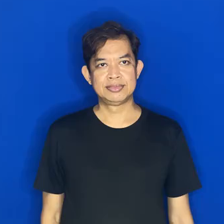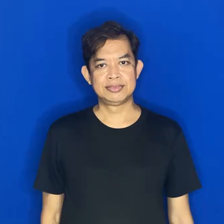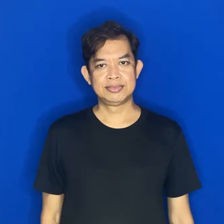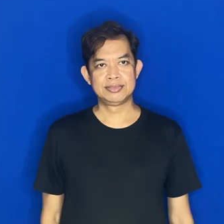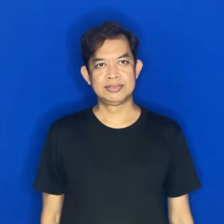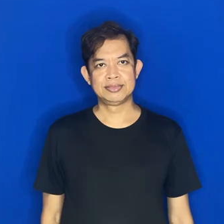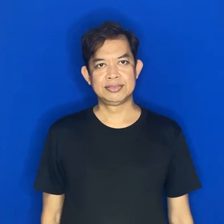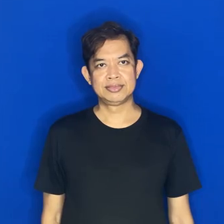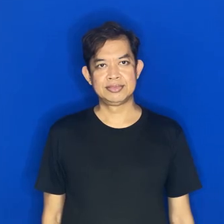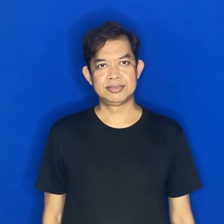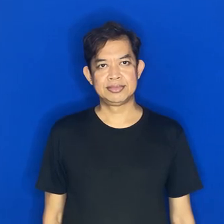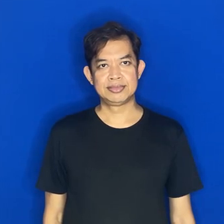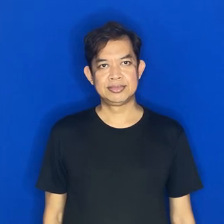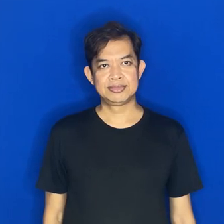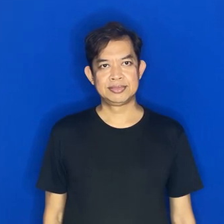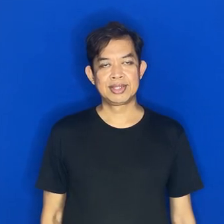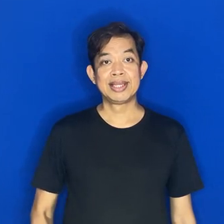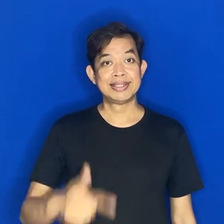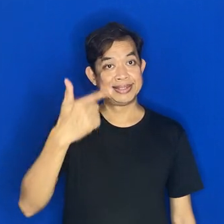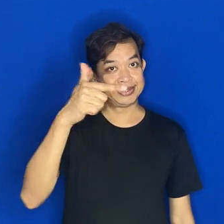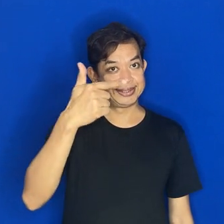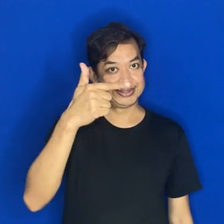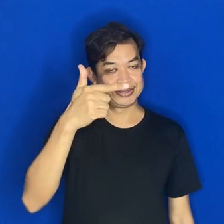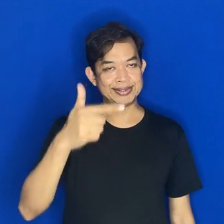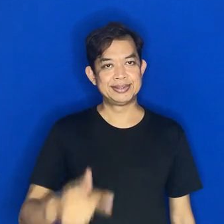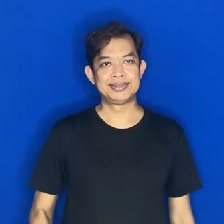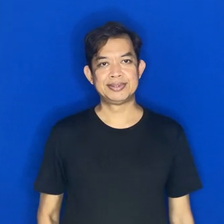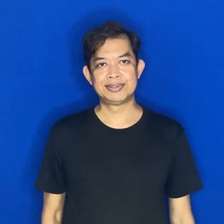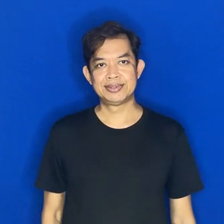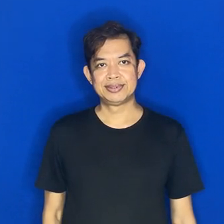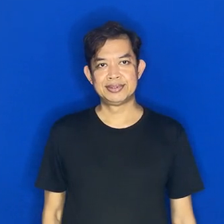green